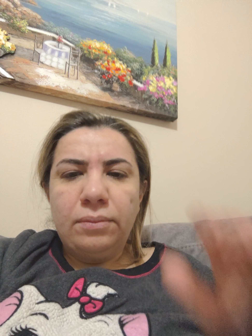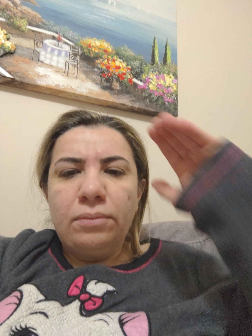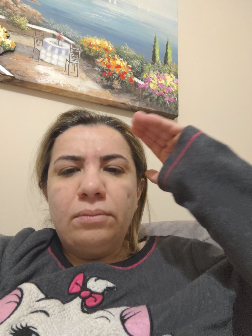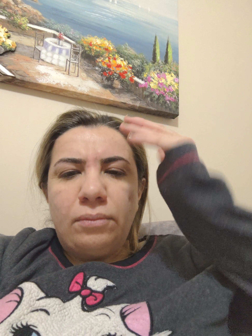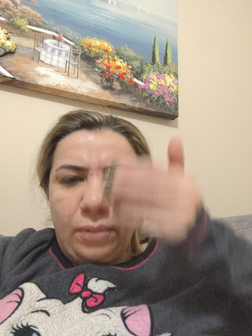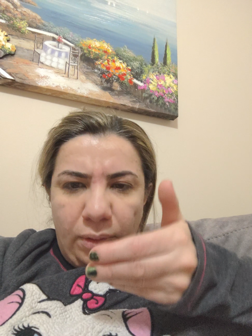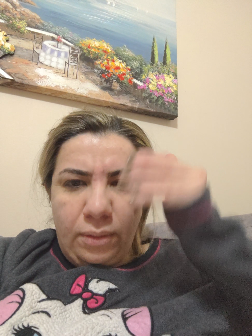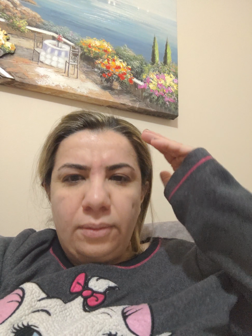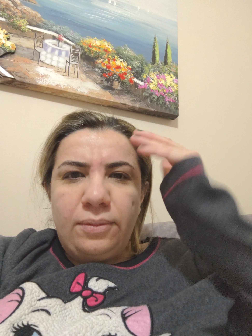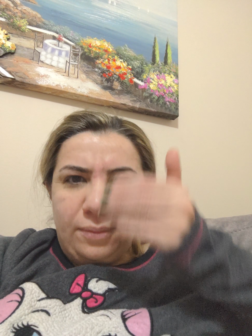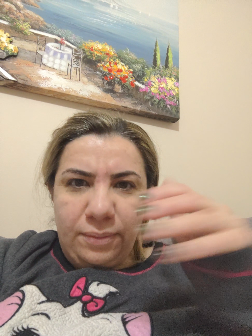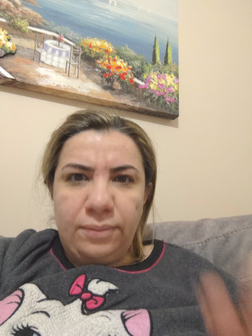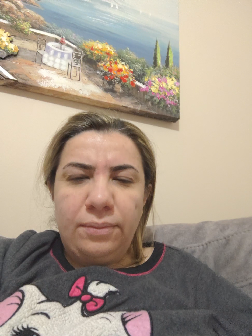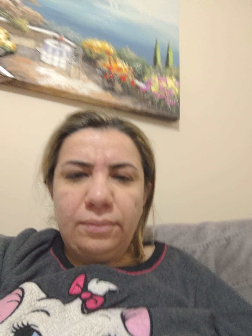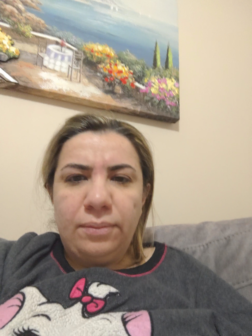sleepy